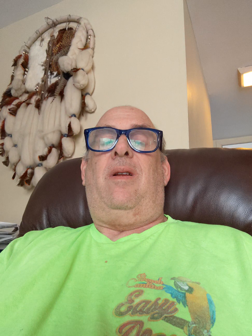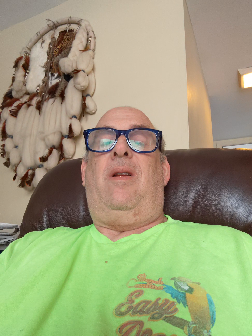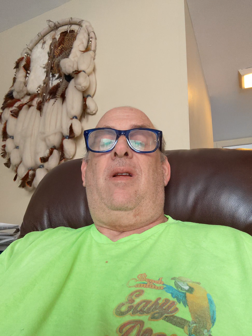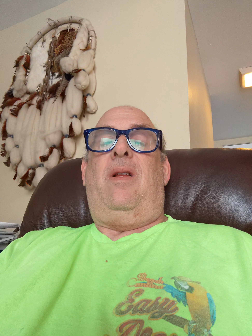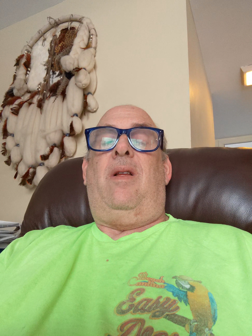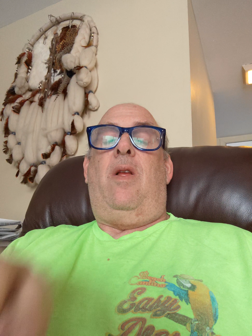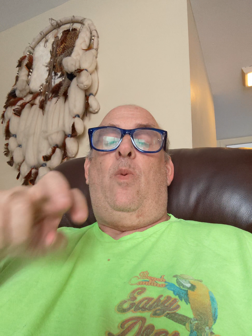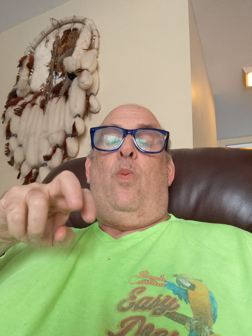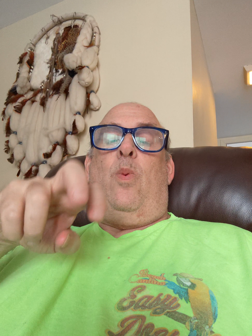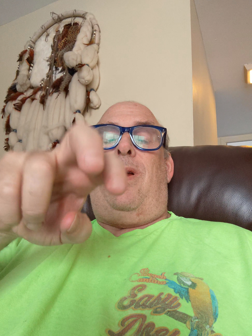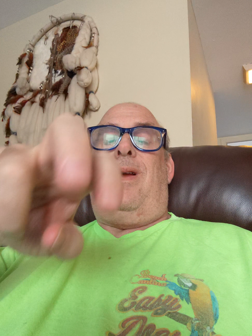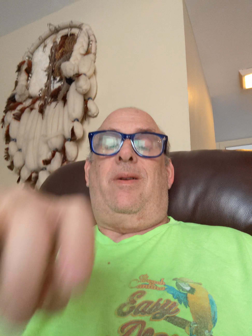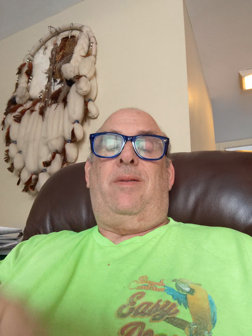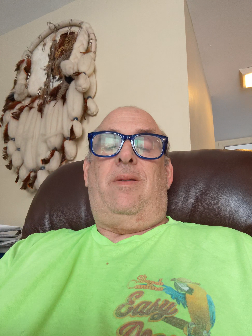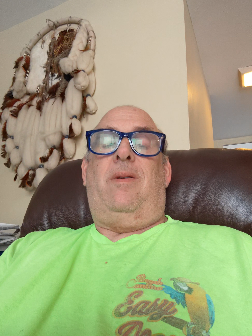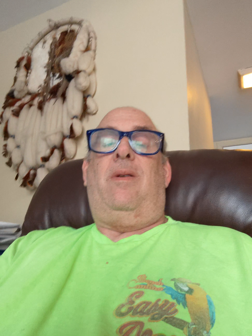ride